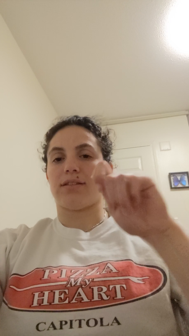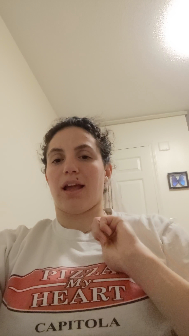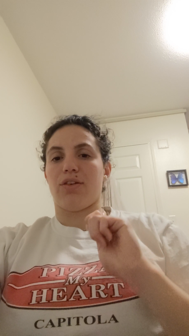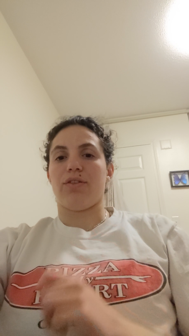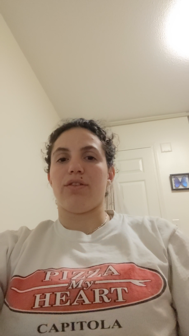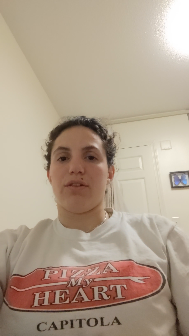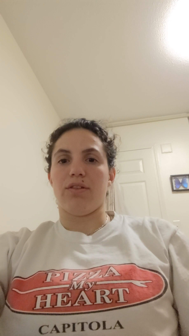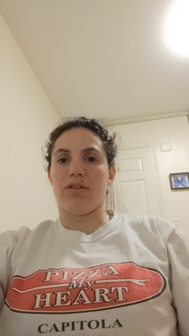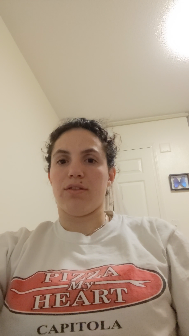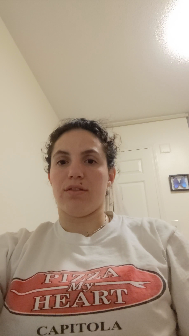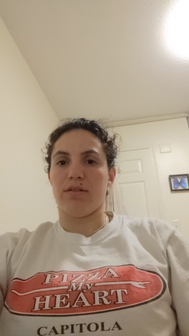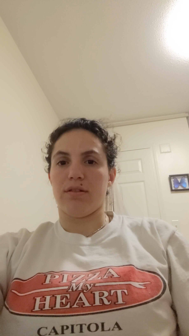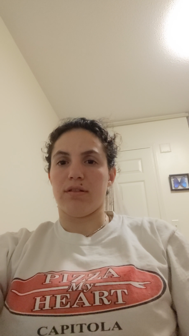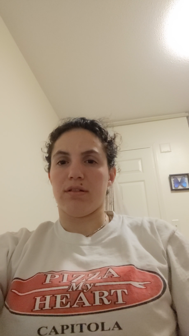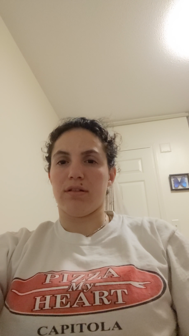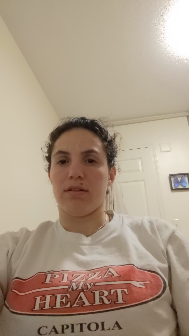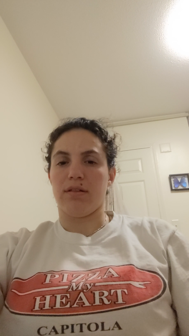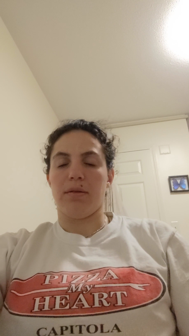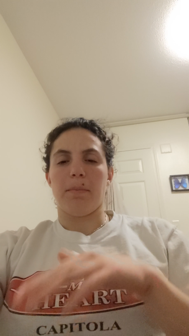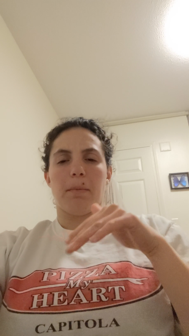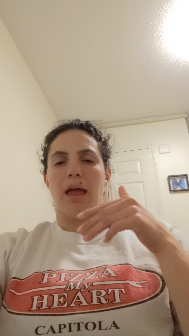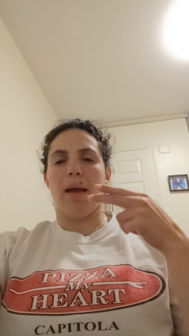pet's name